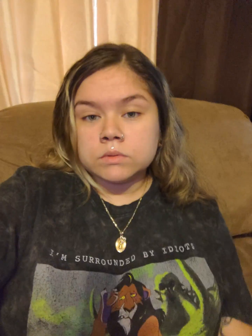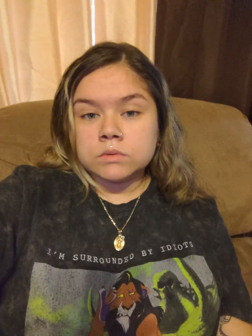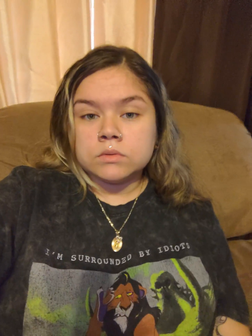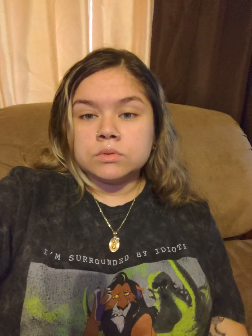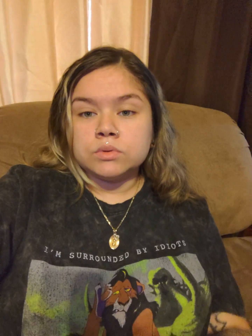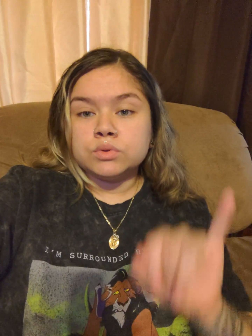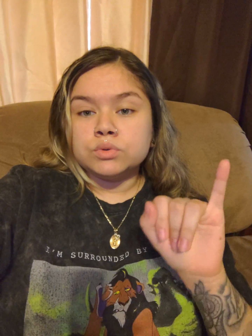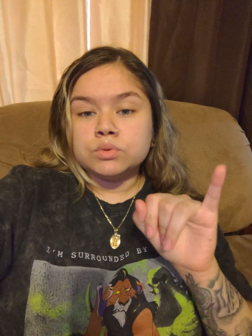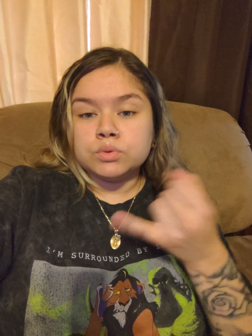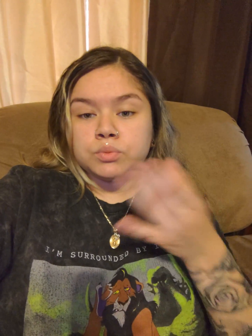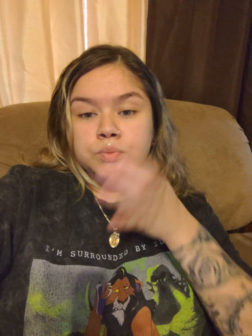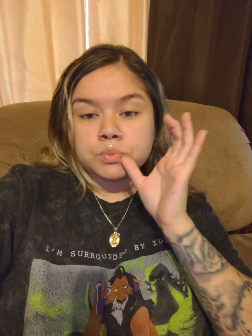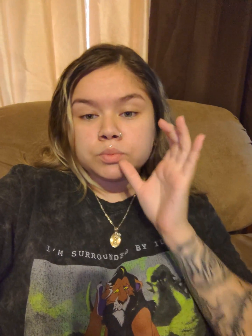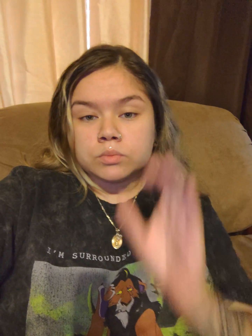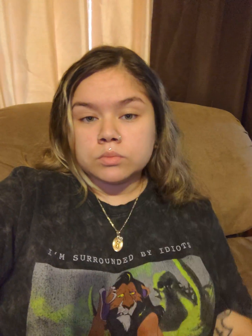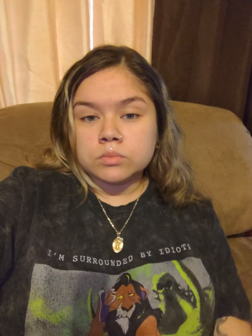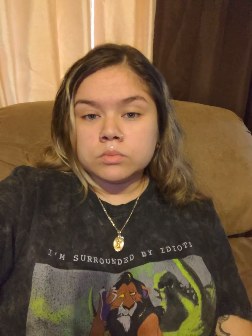juice